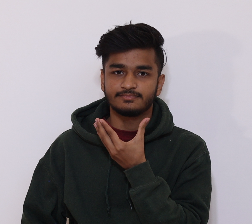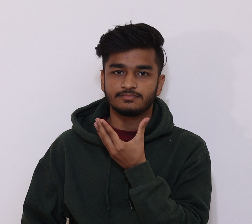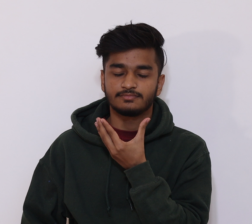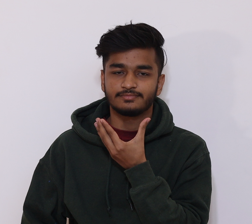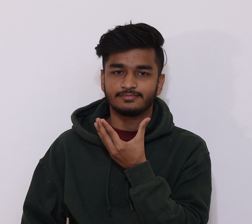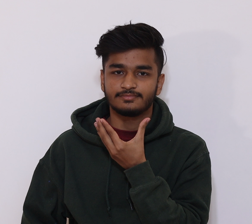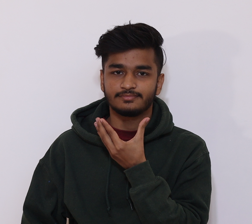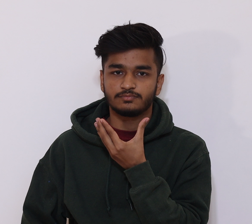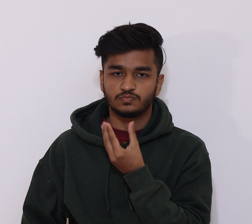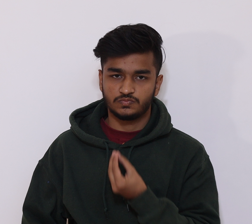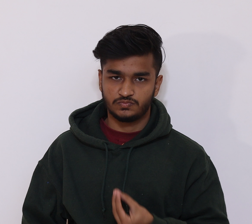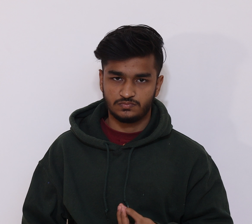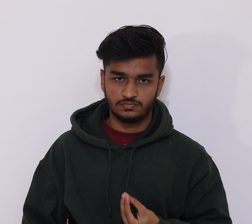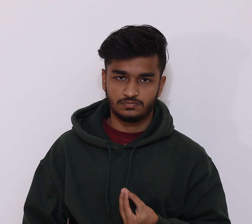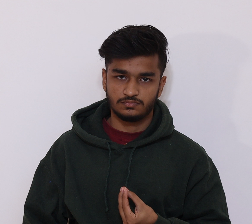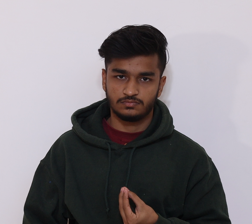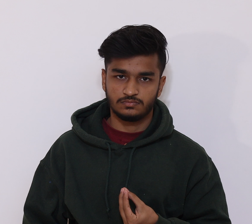sad